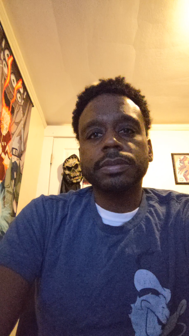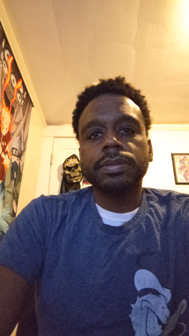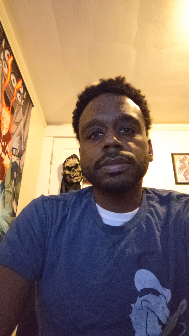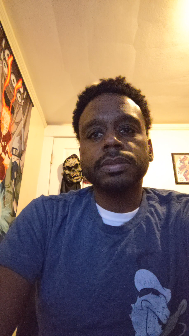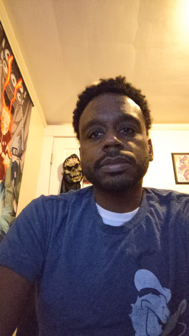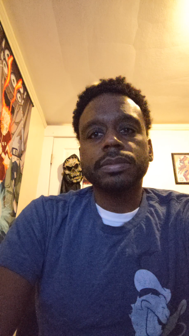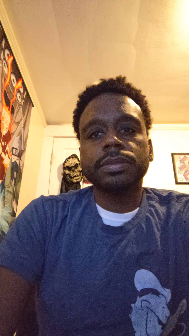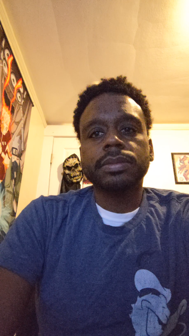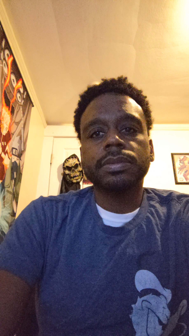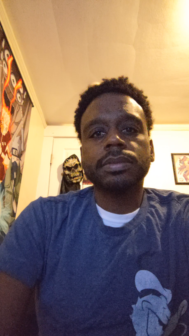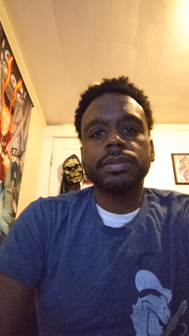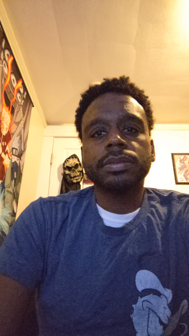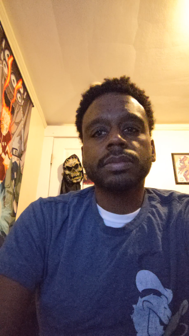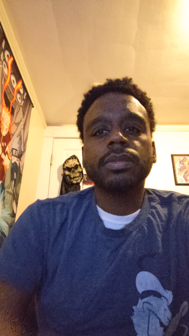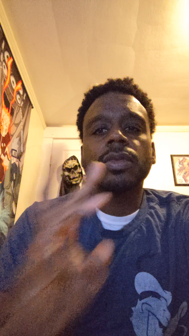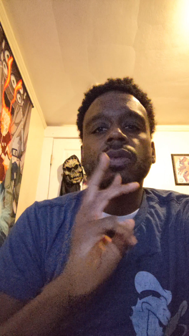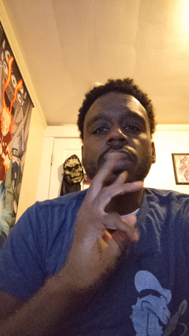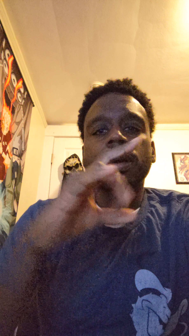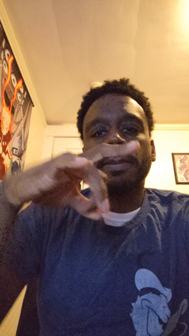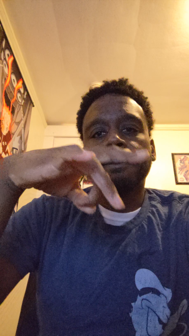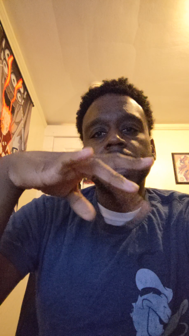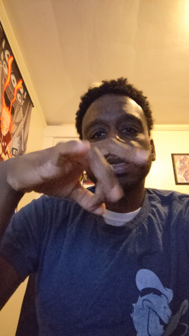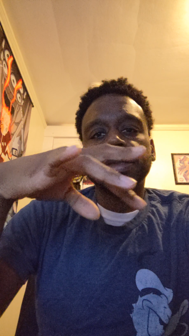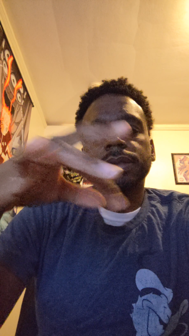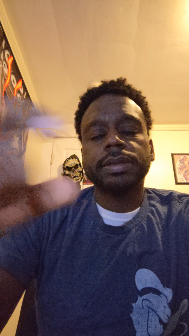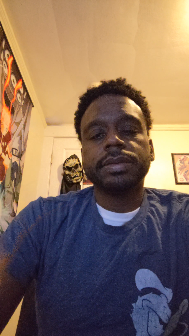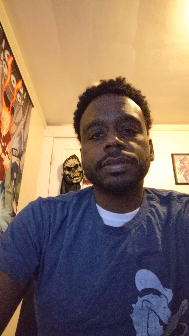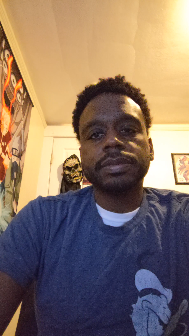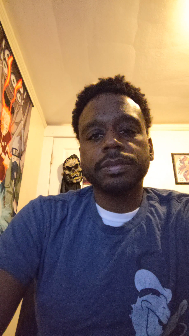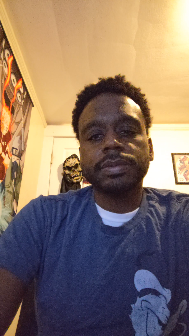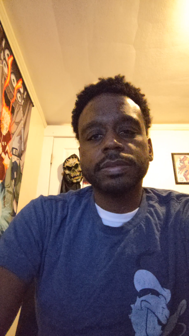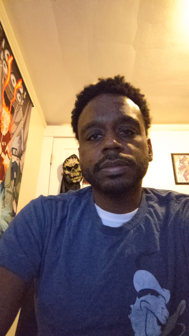melon